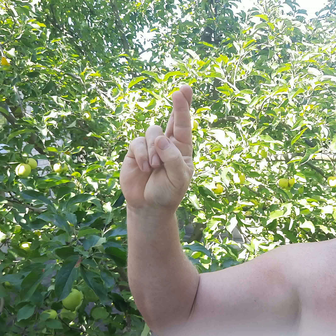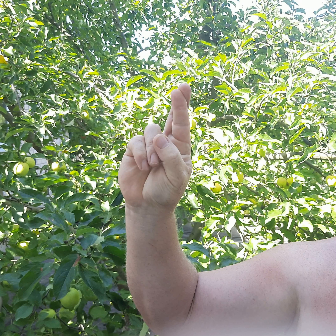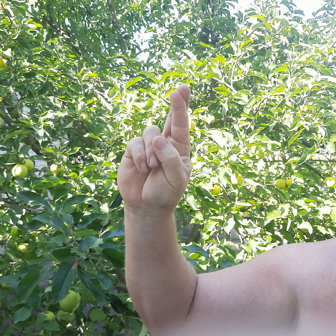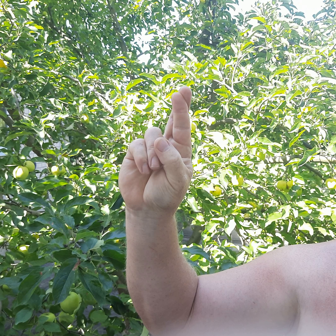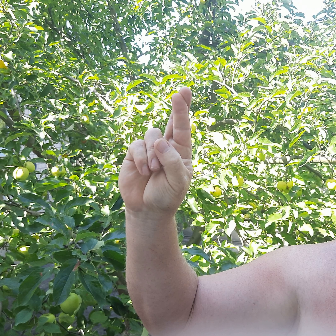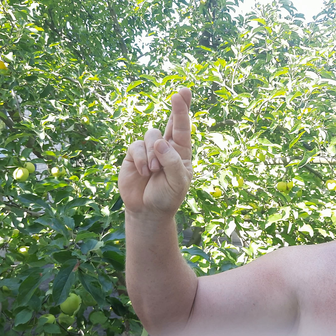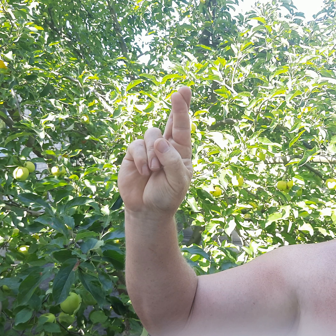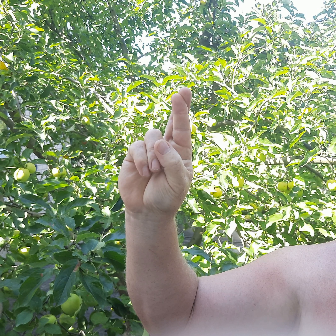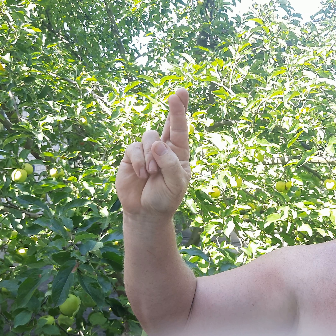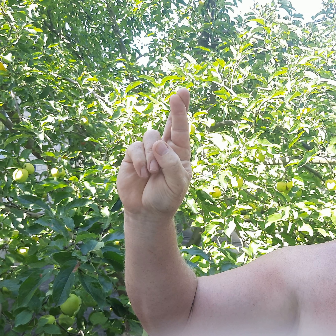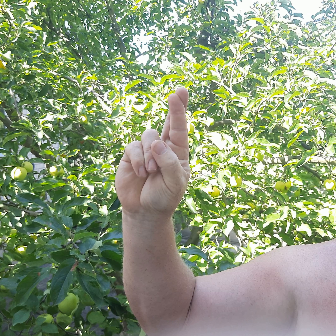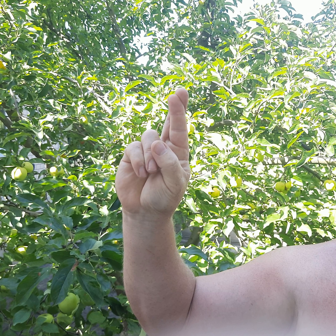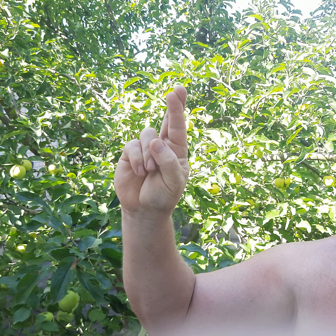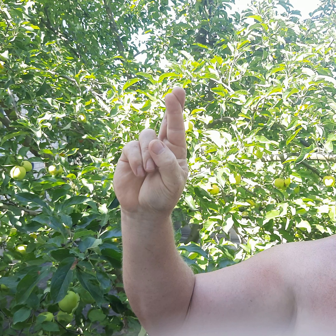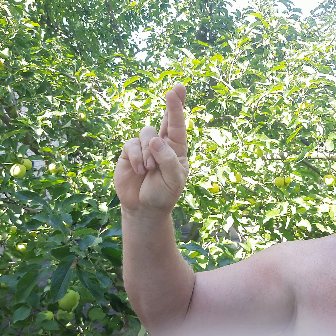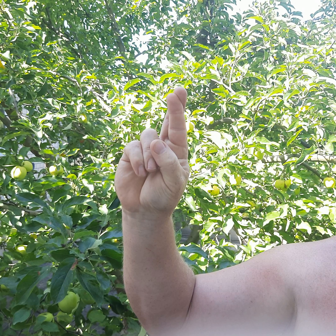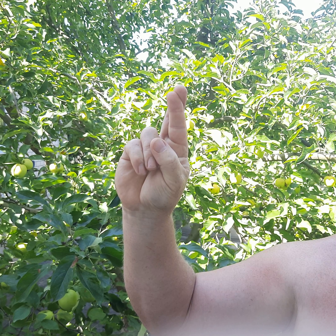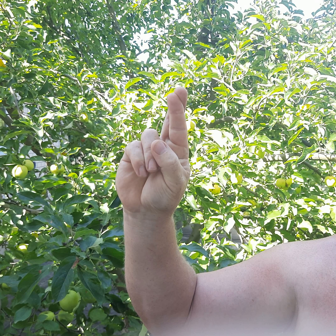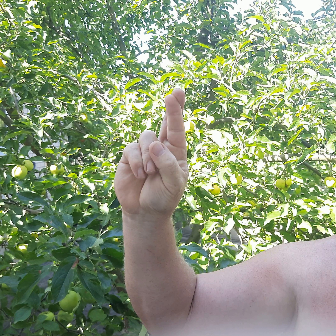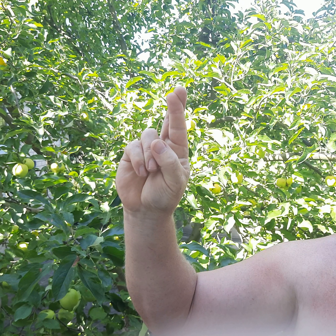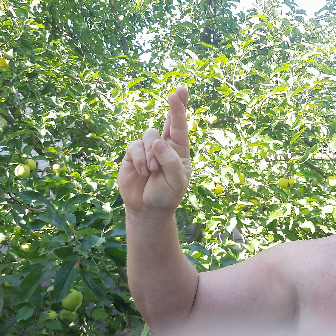Я